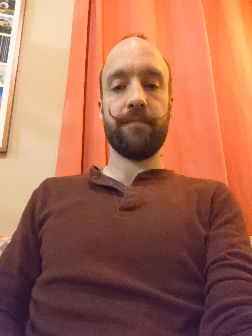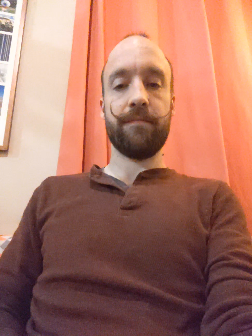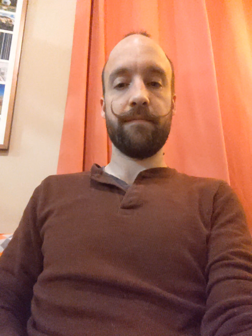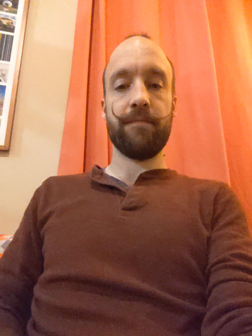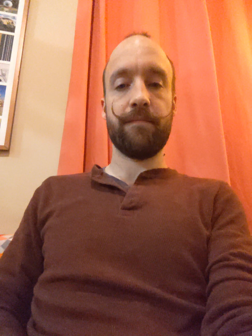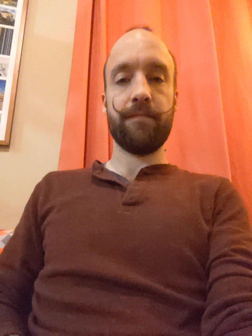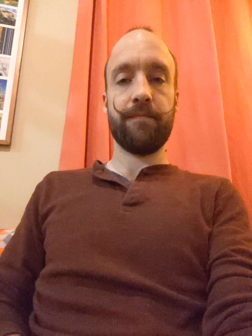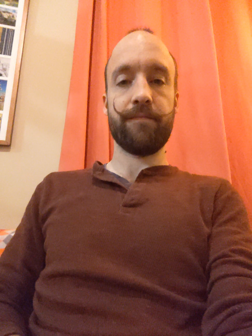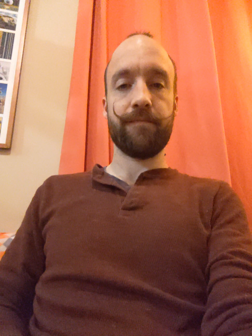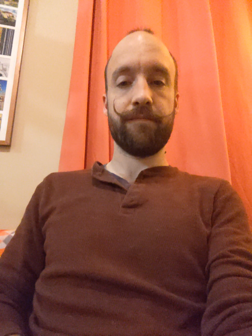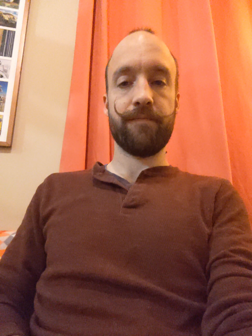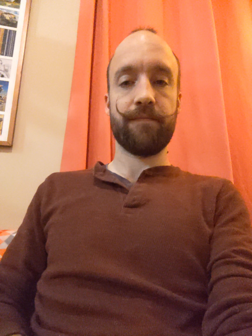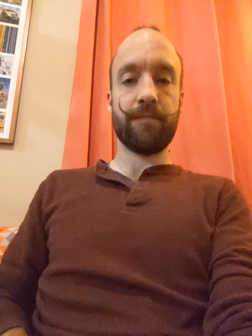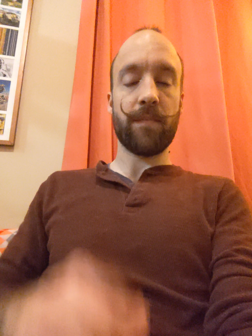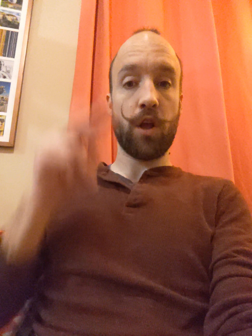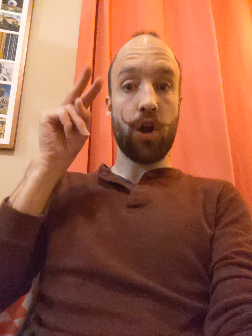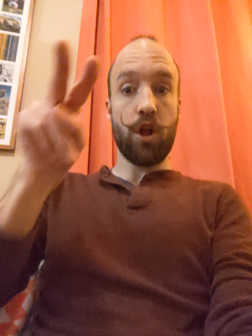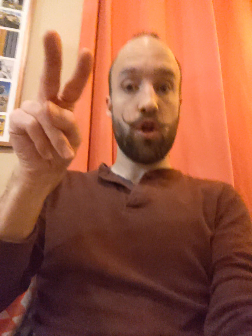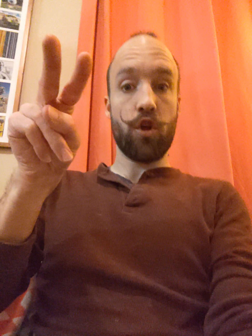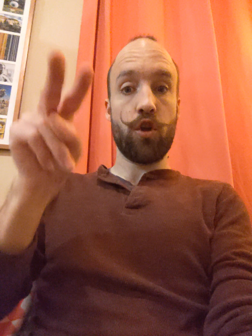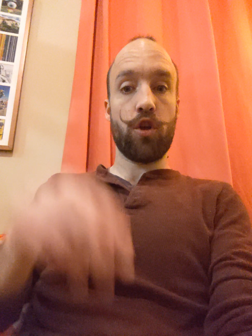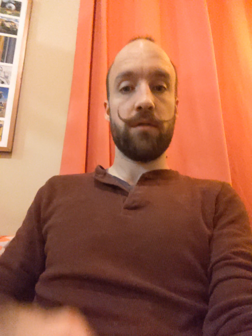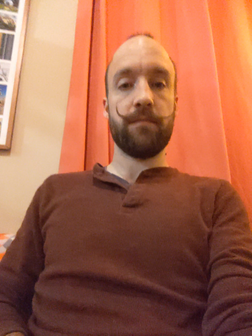look